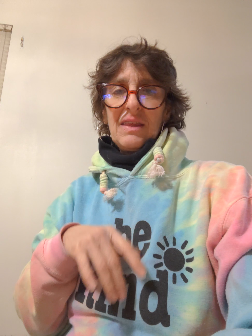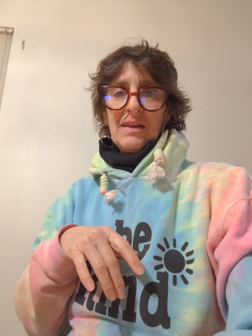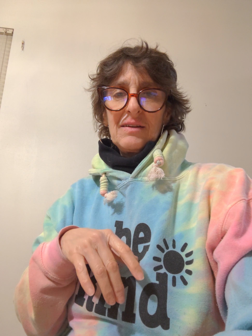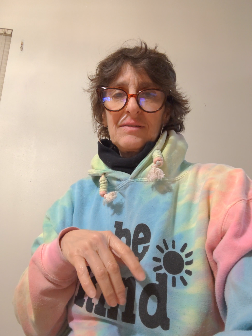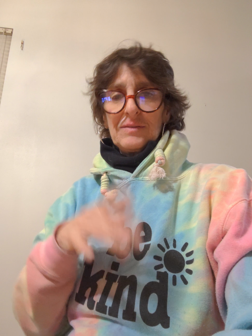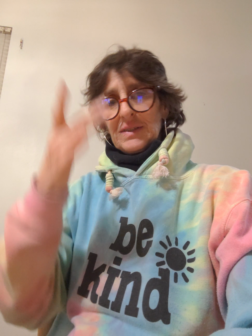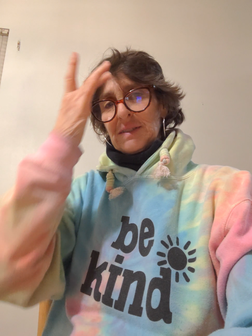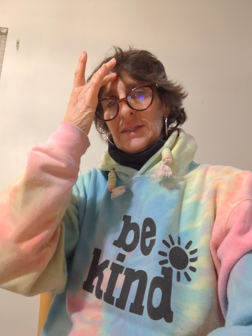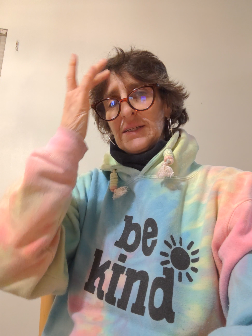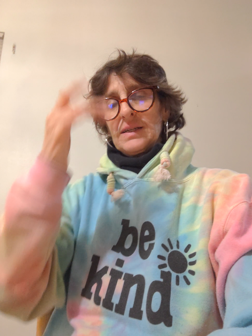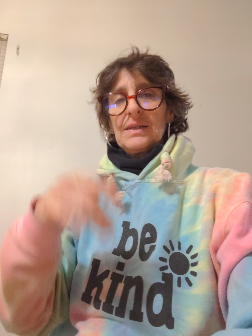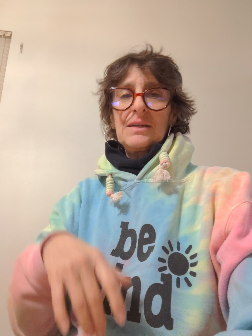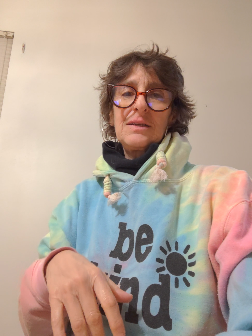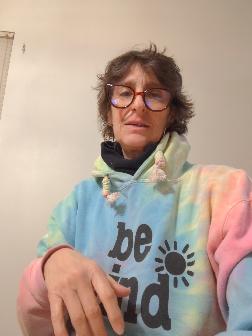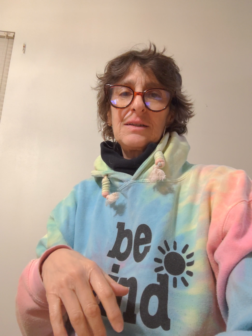sick